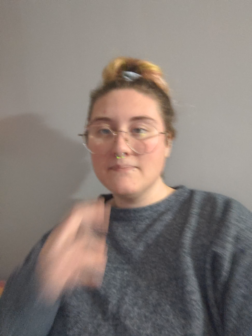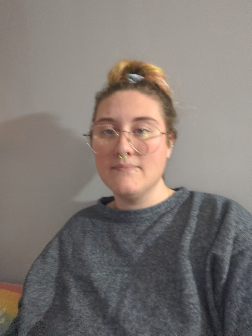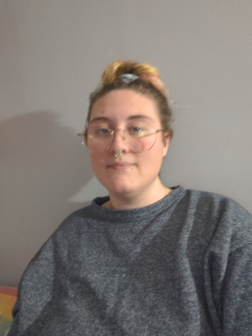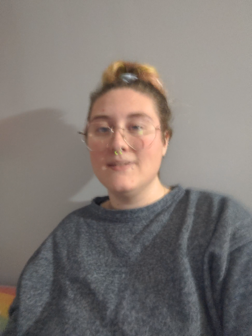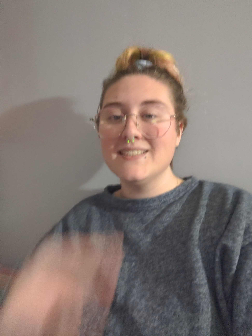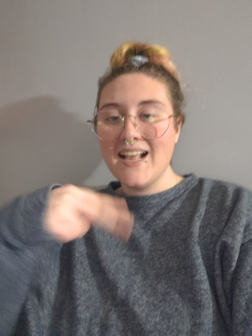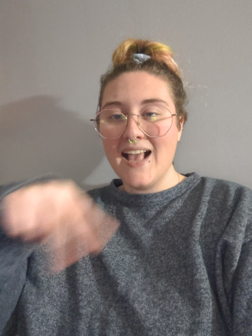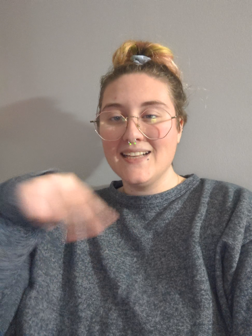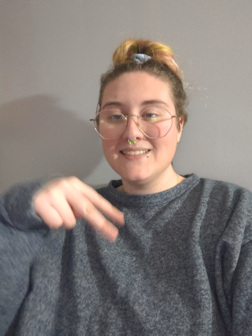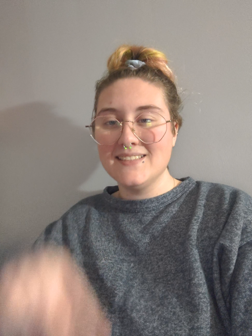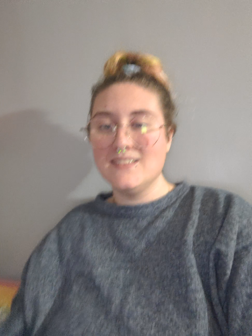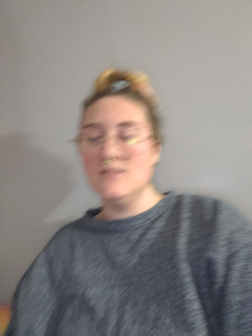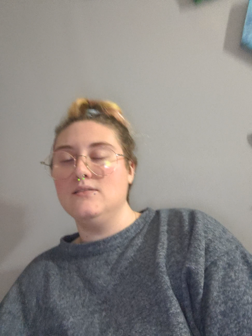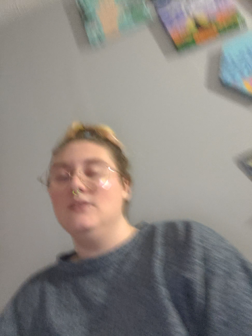dance